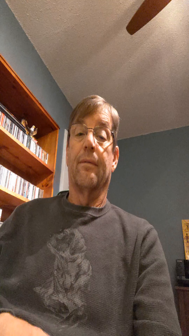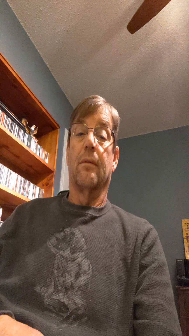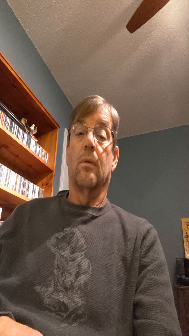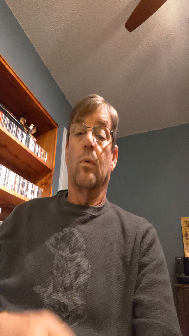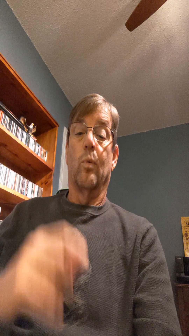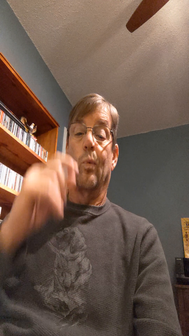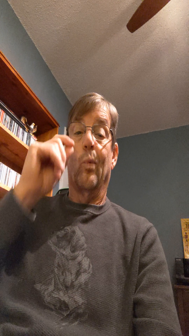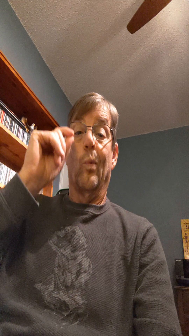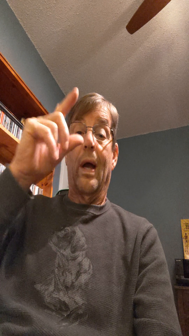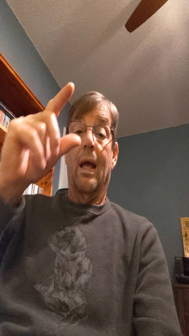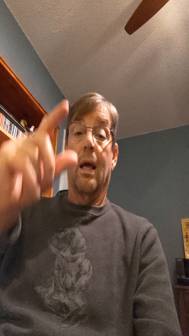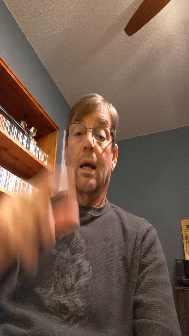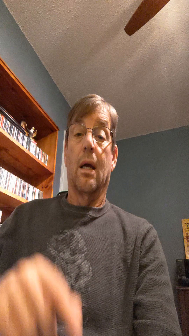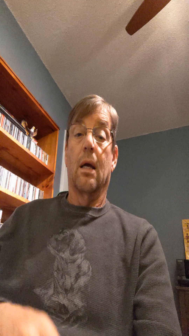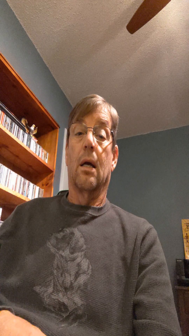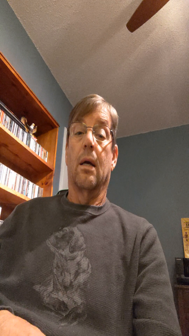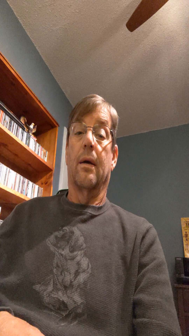wake